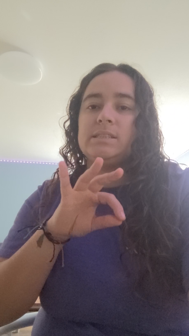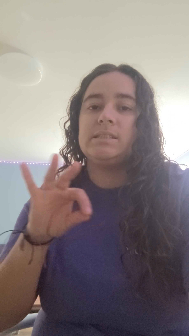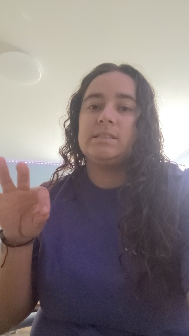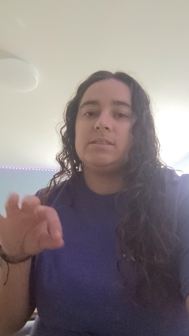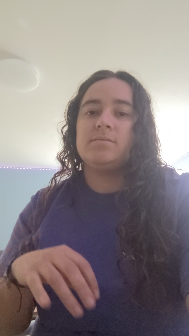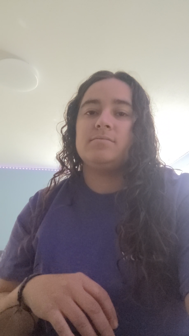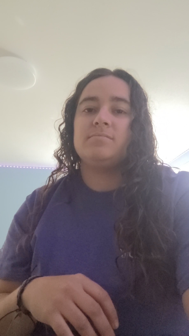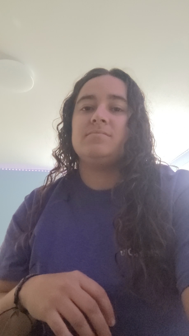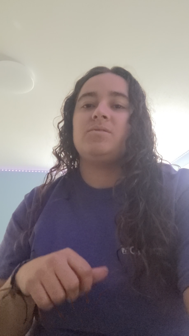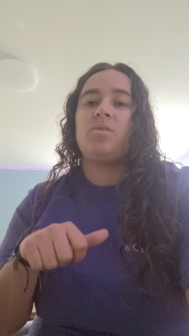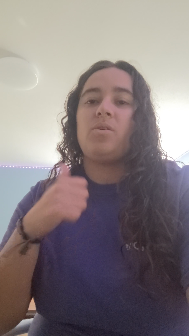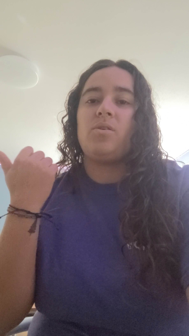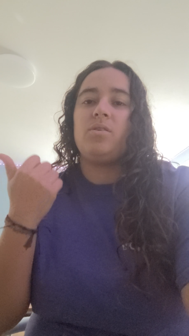other